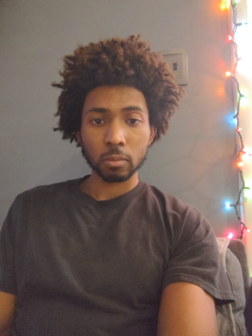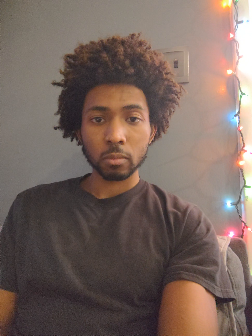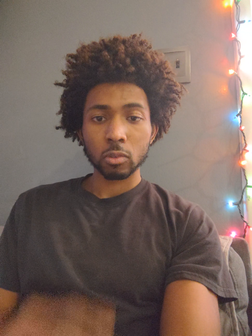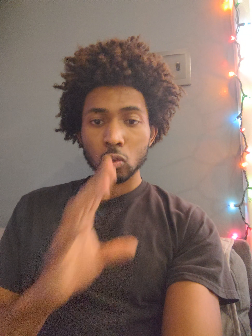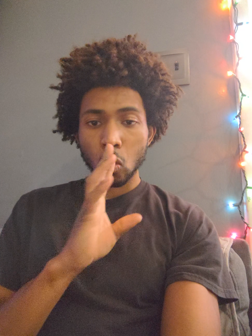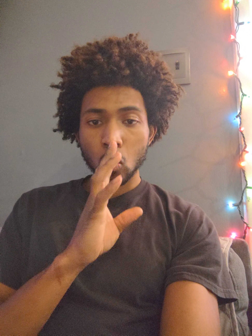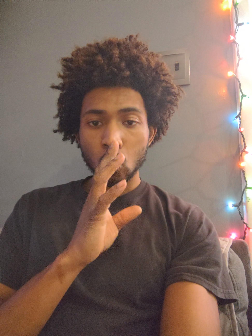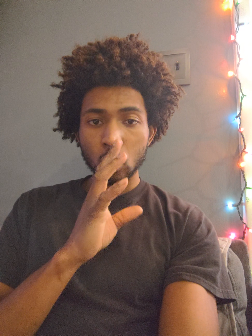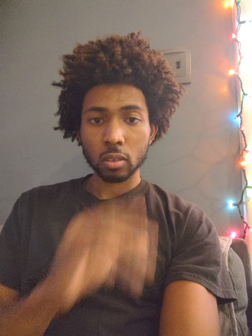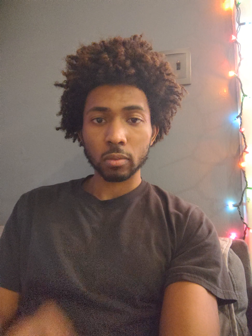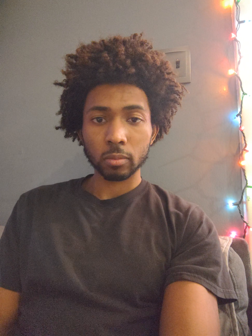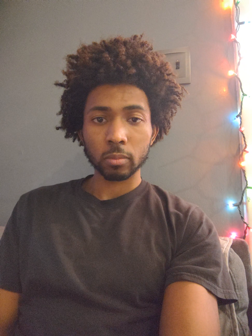talk